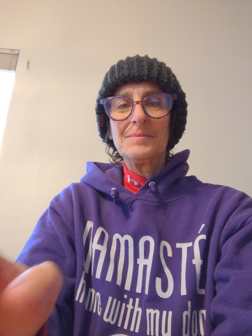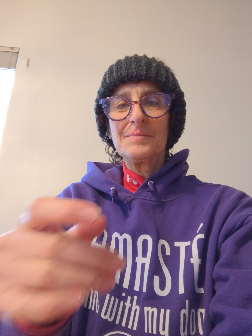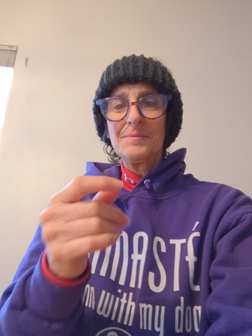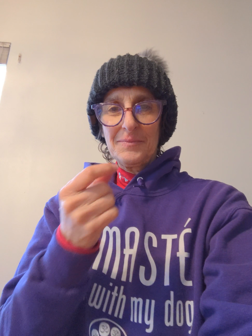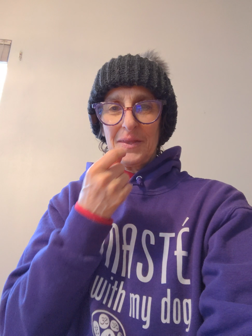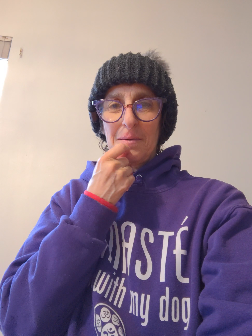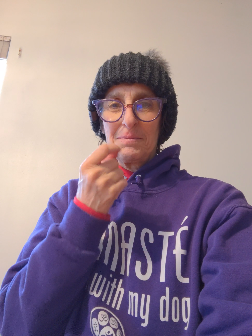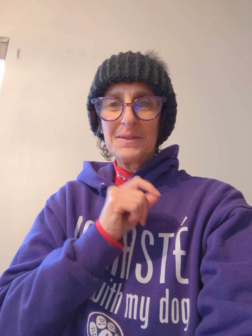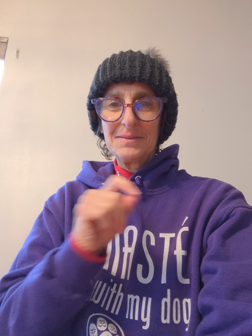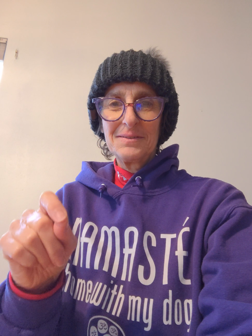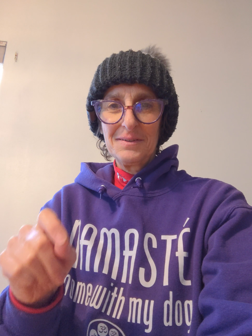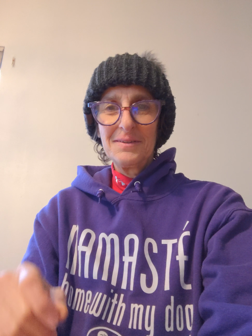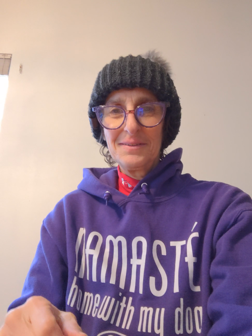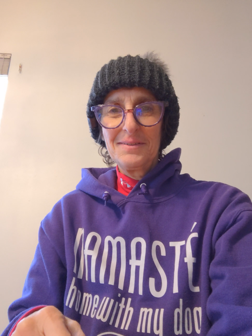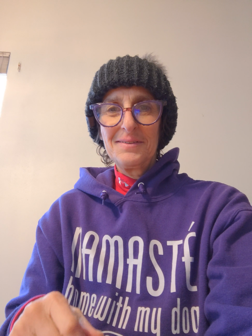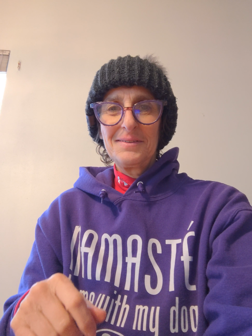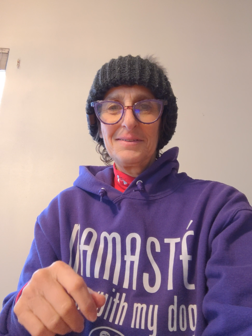pencil